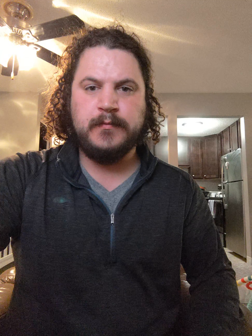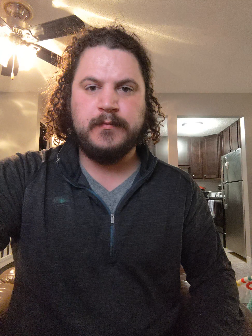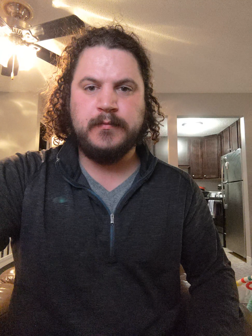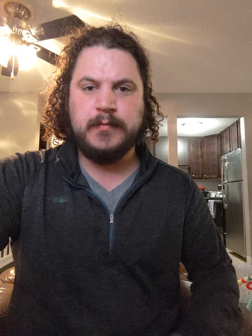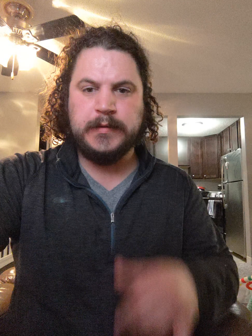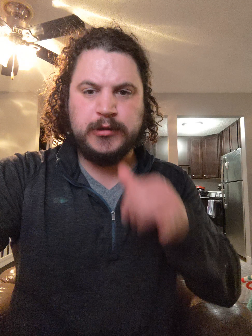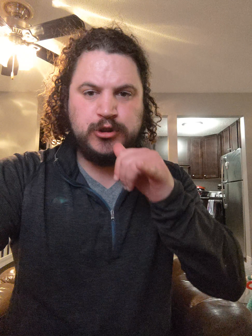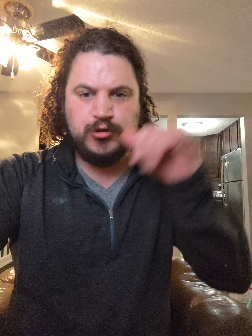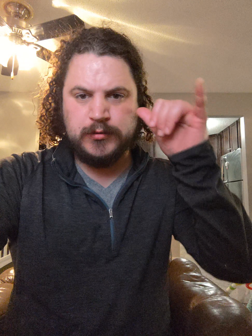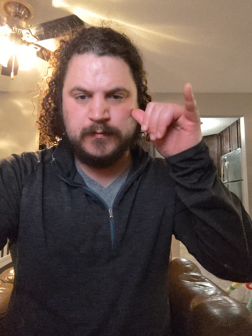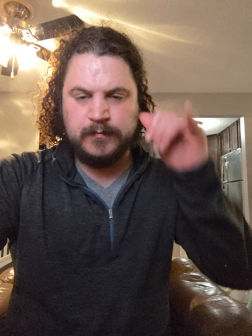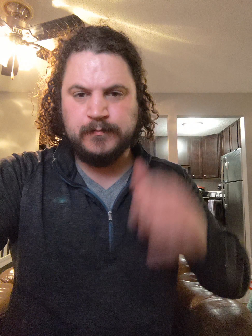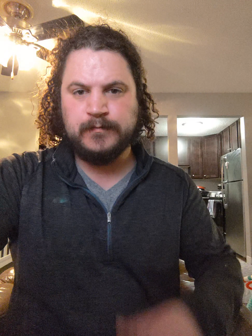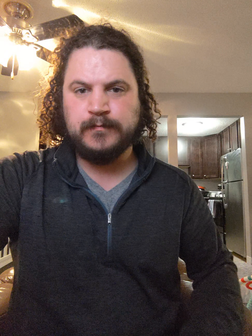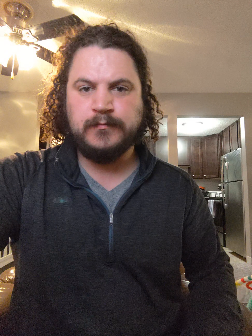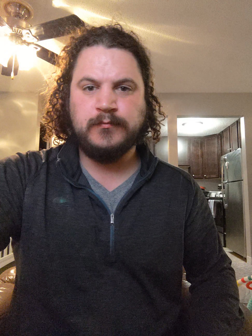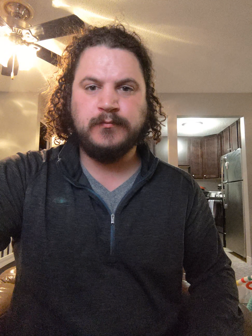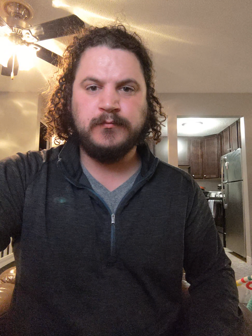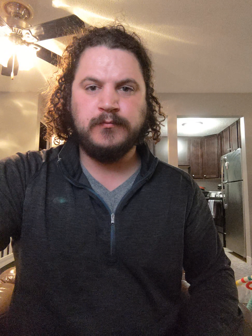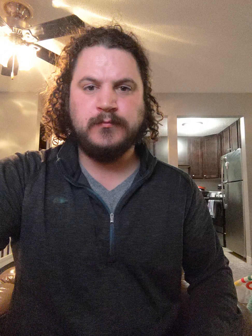yesterday